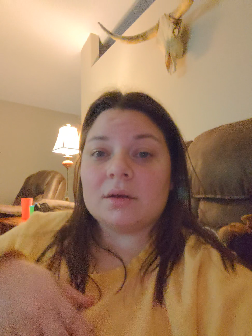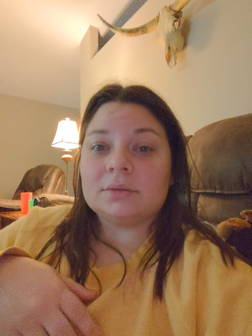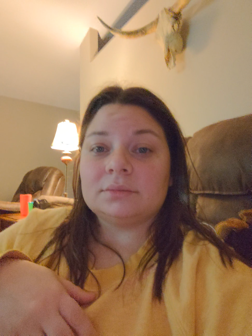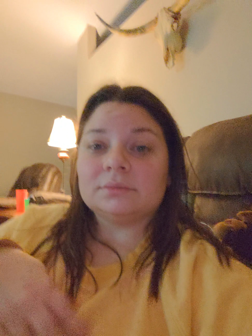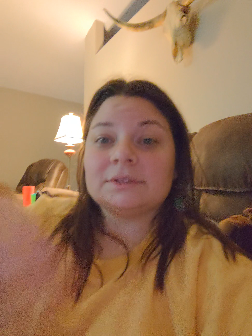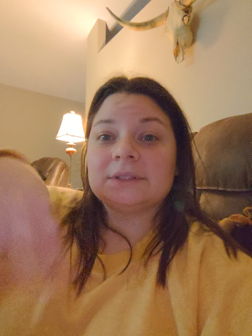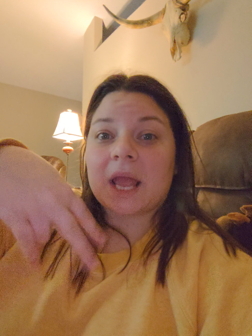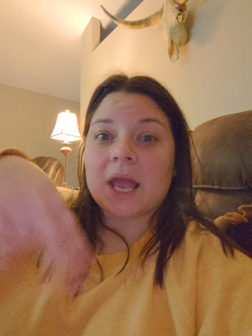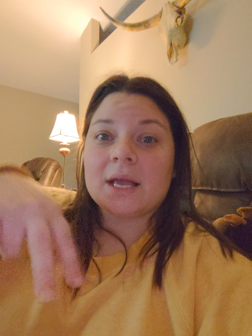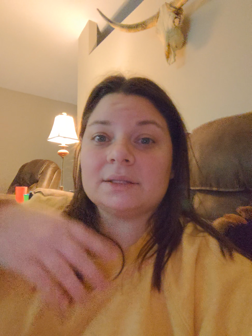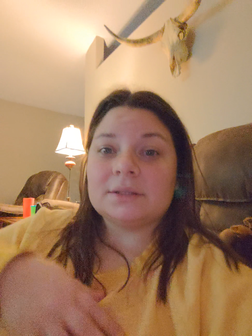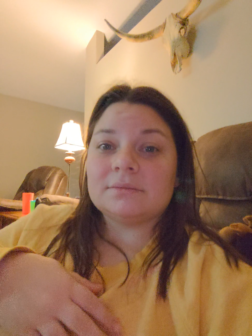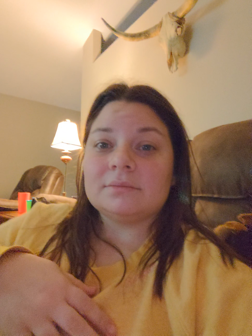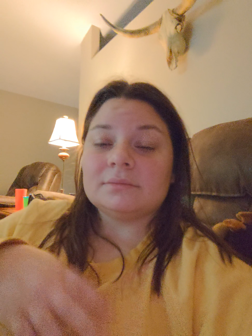dance